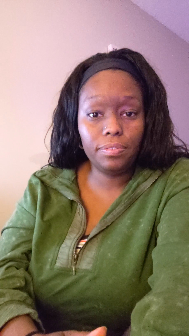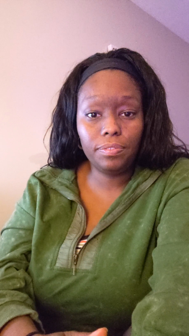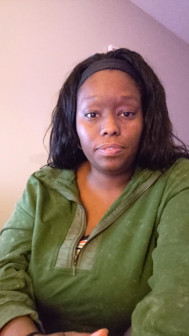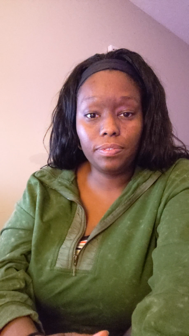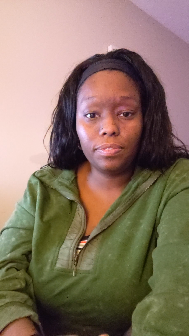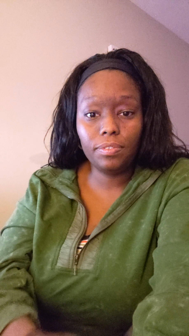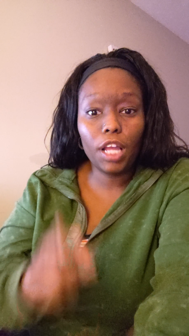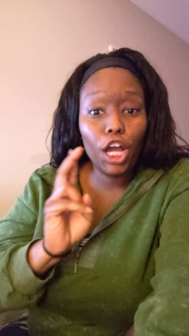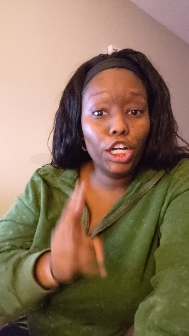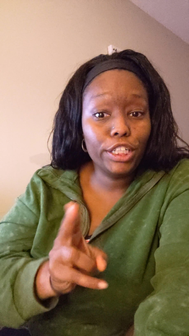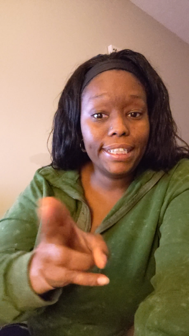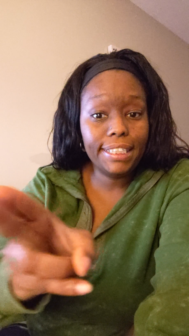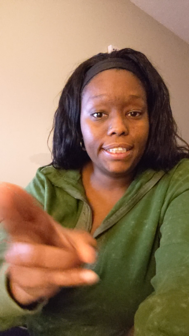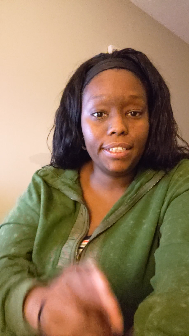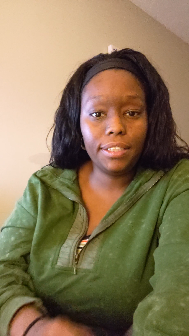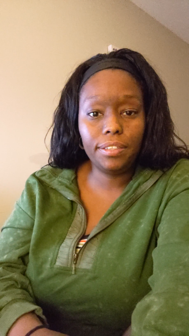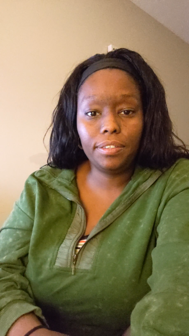hurry